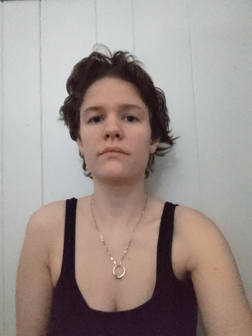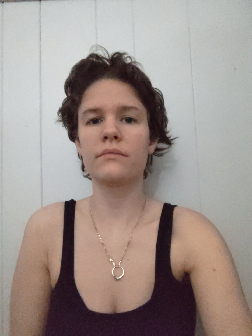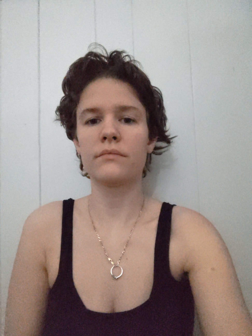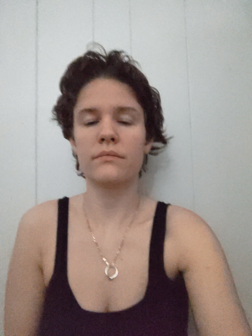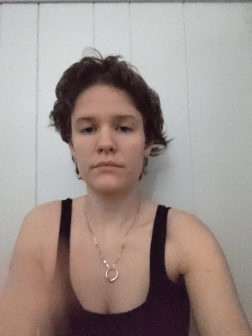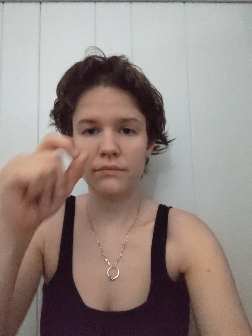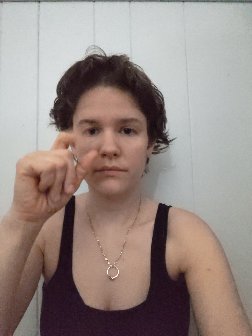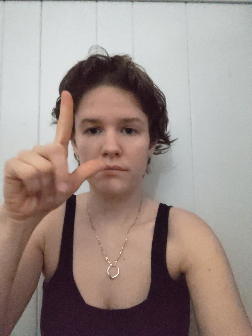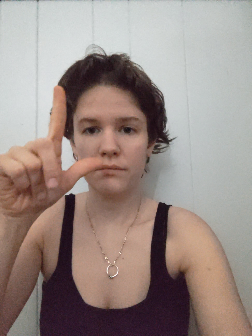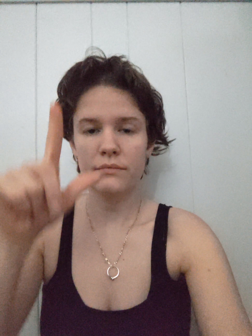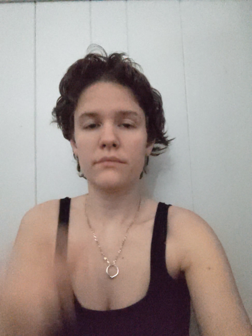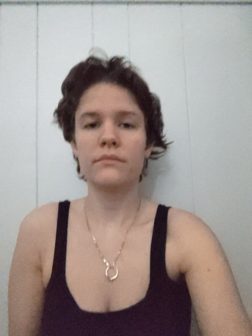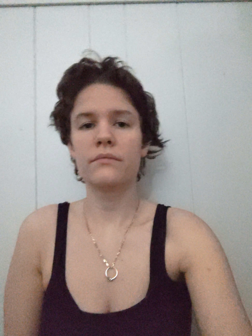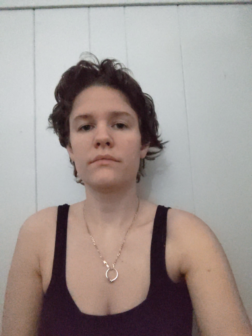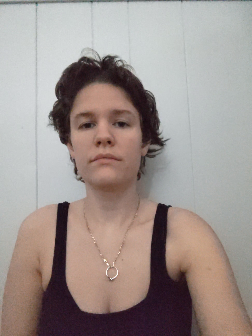wake